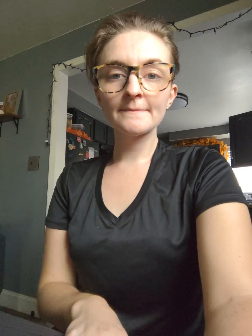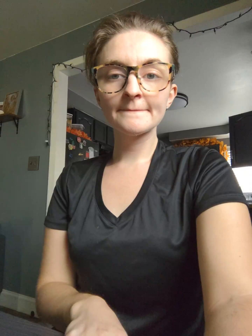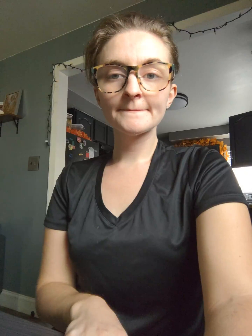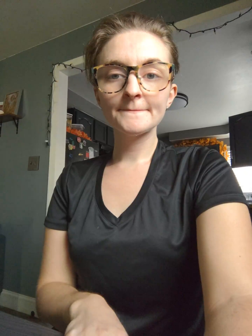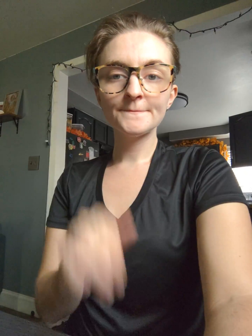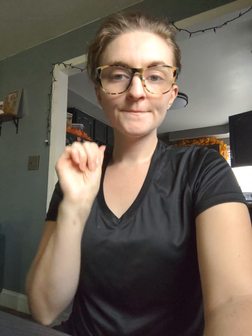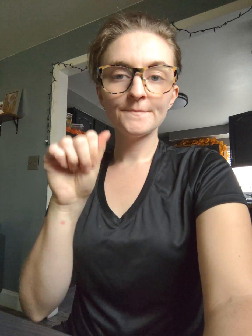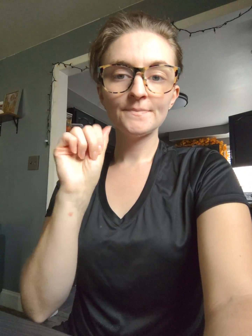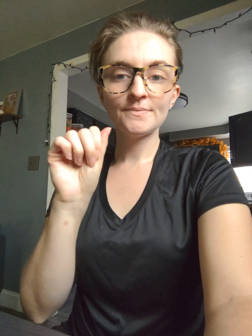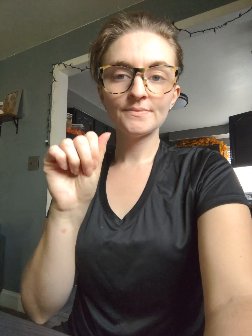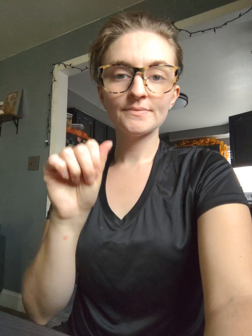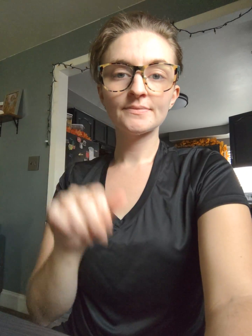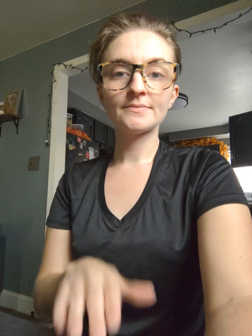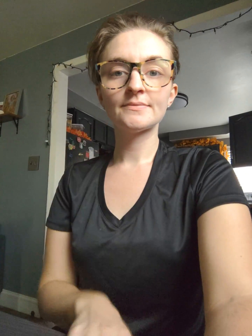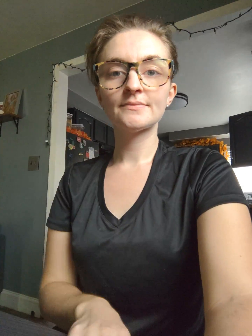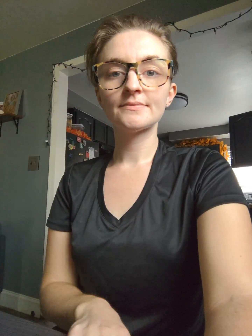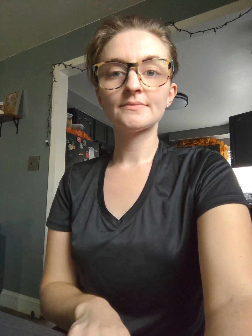knock